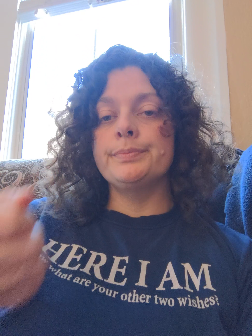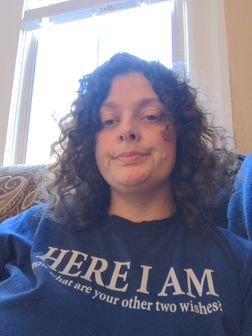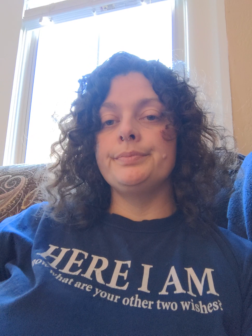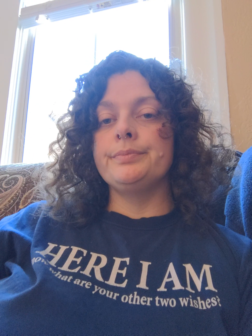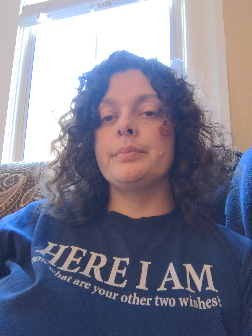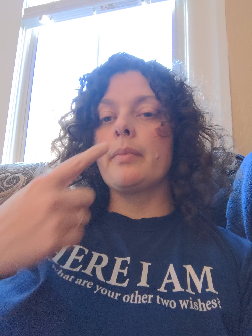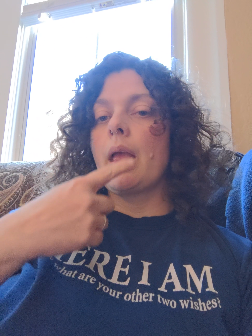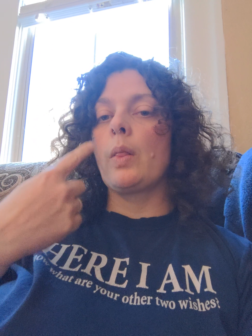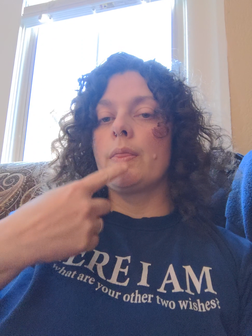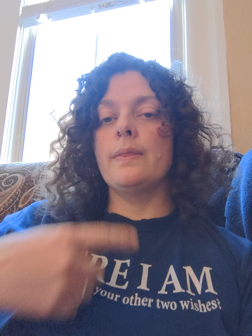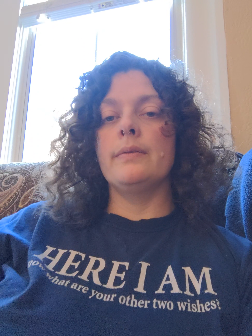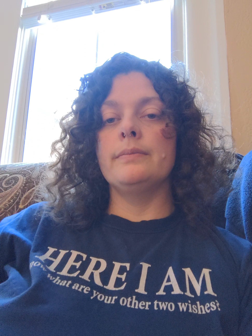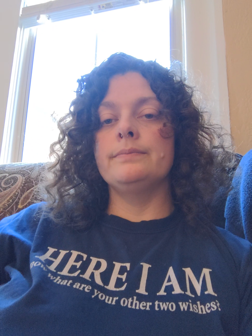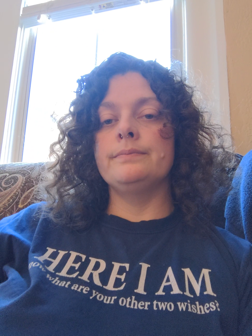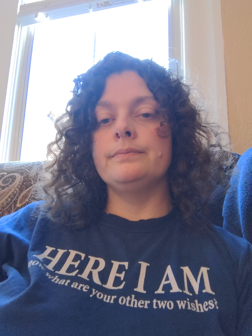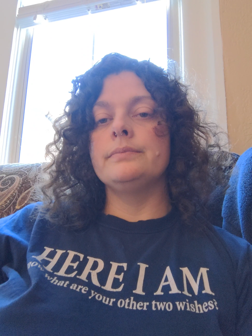mouth